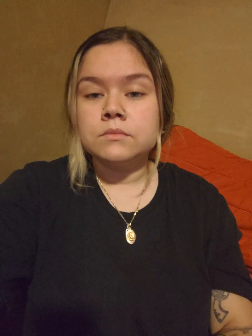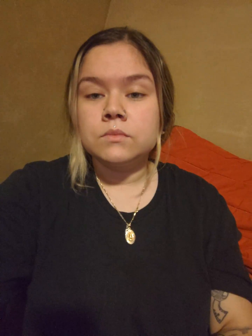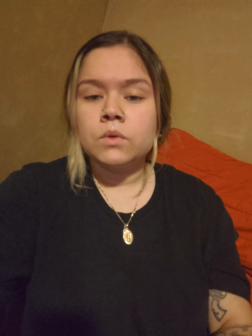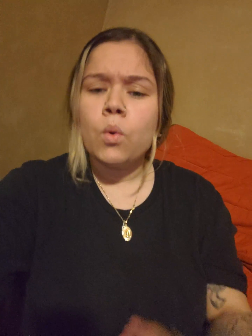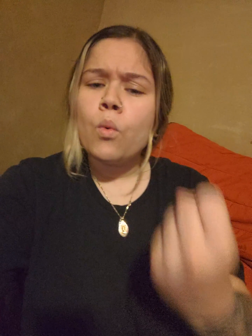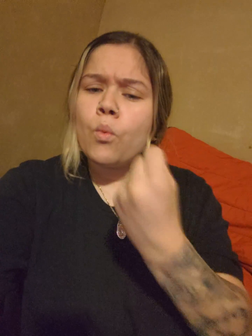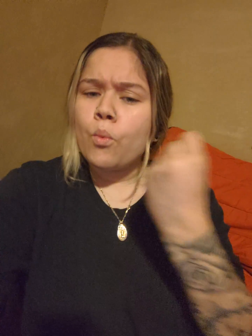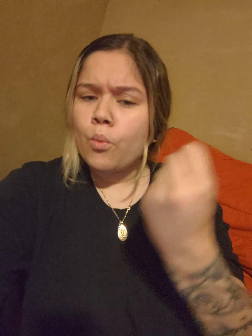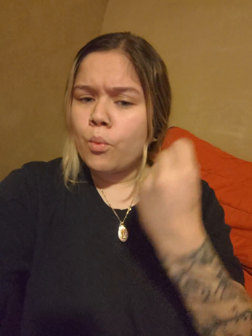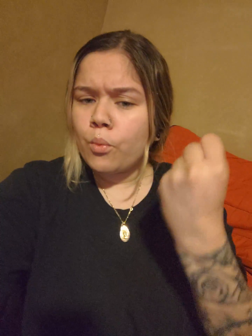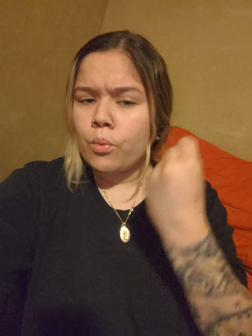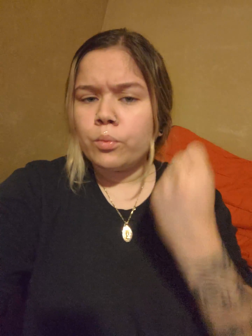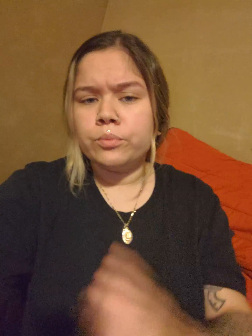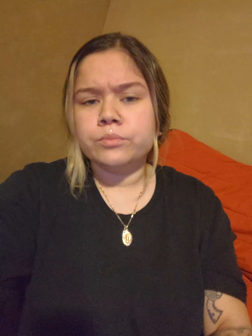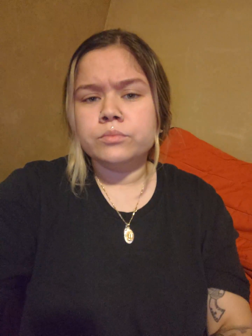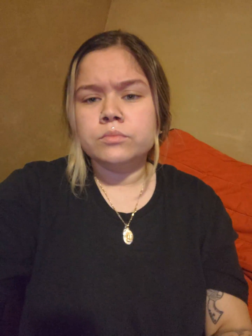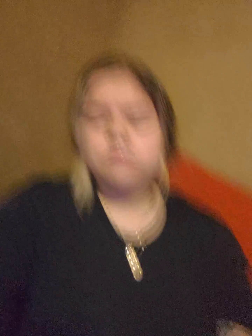hold